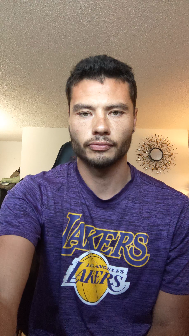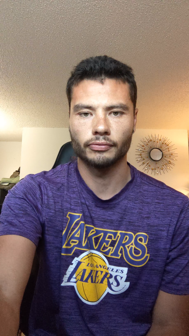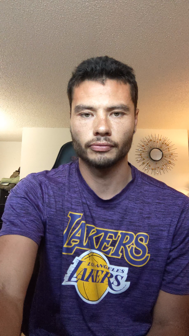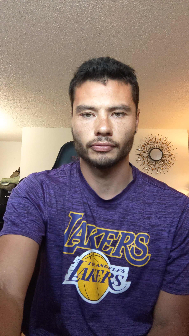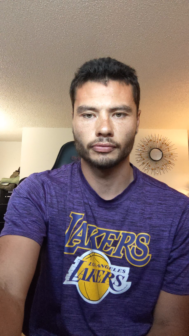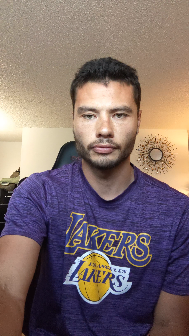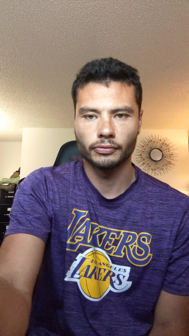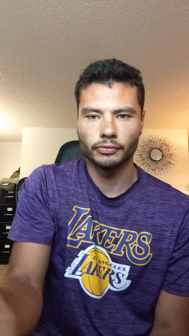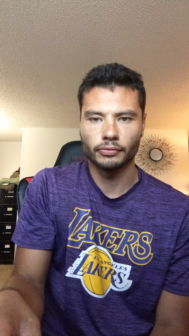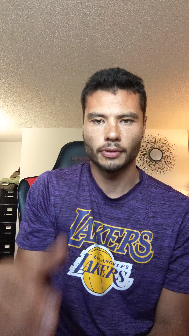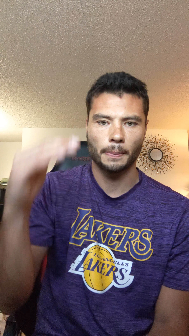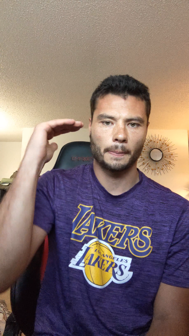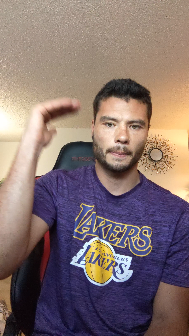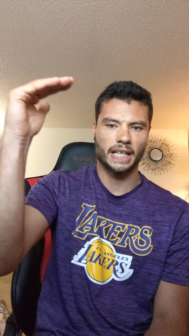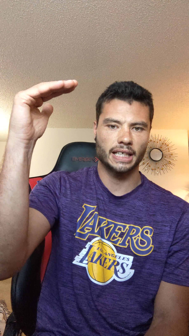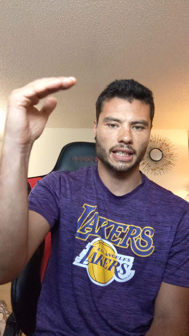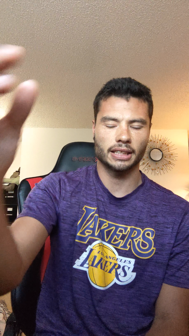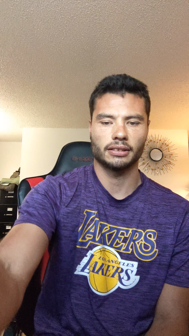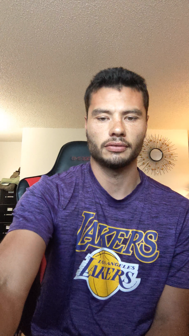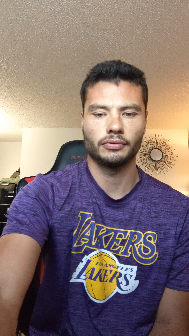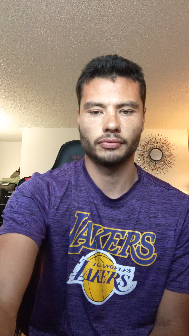big